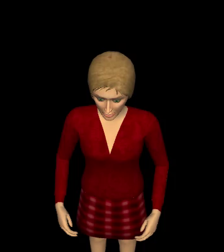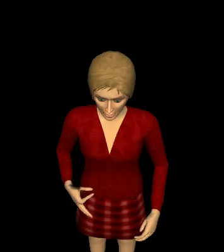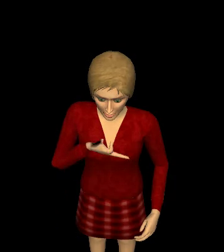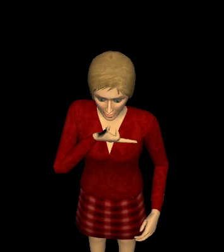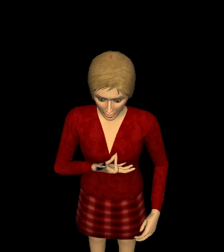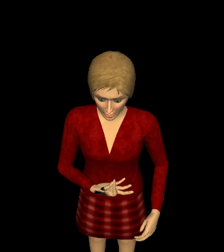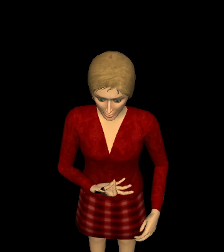ابن